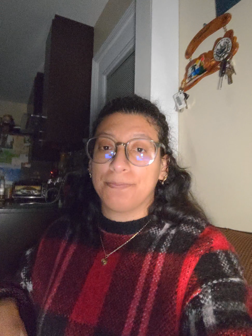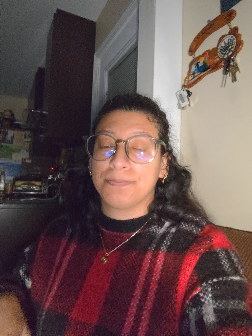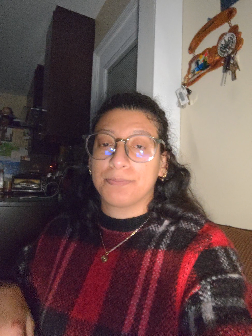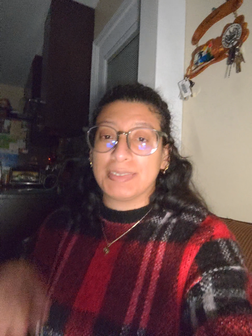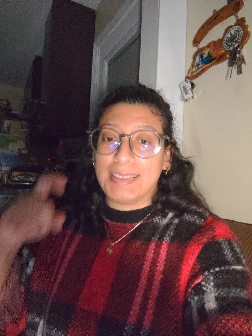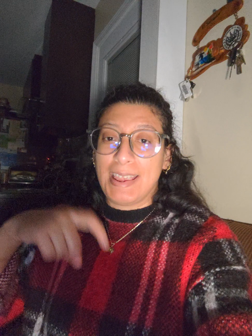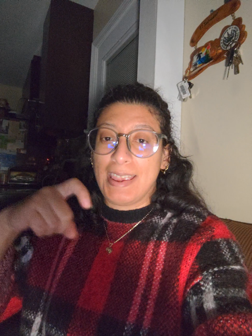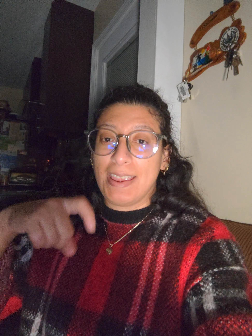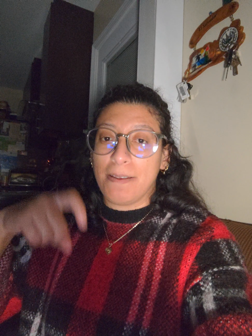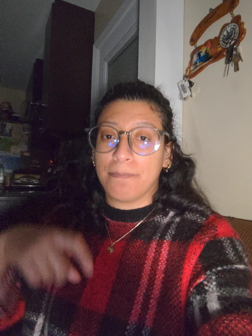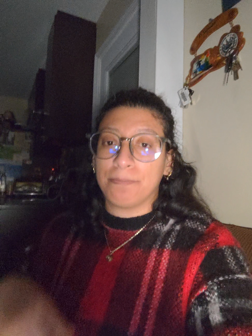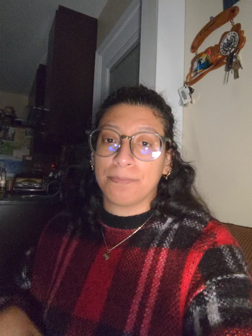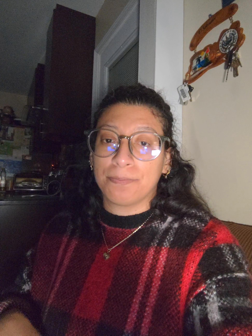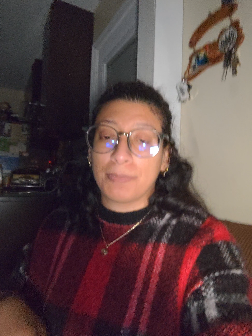time